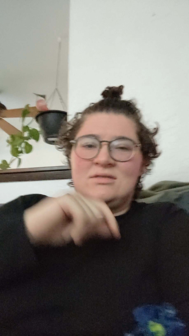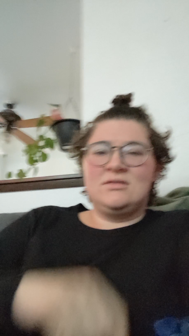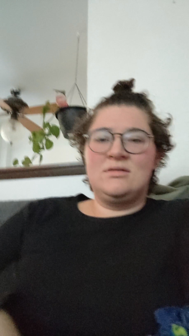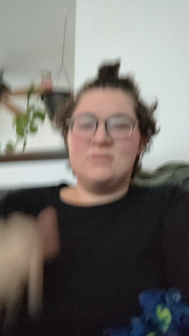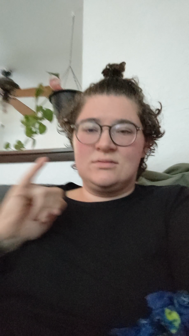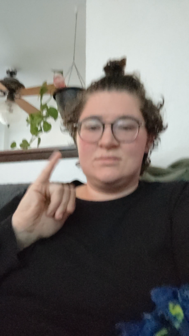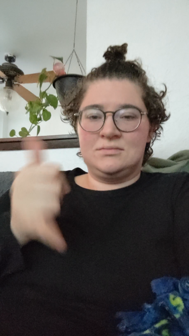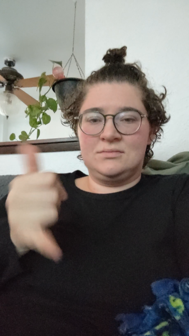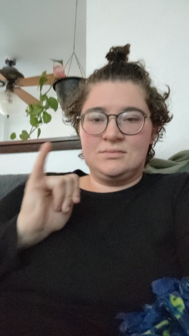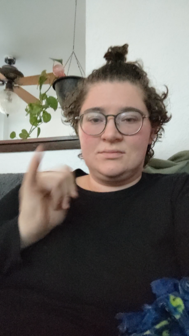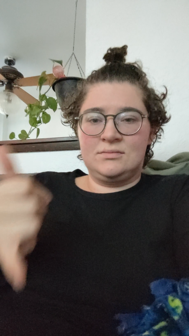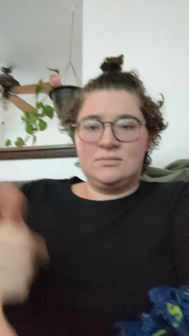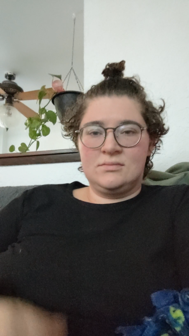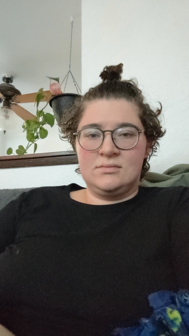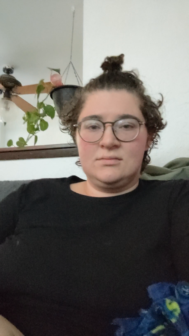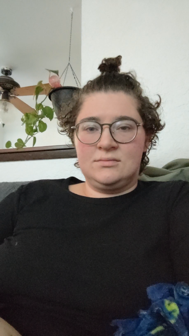rocking chair